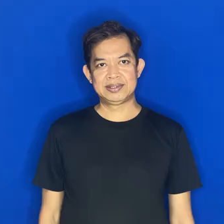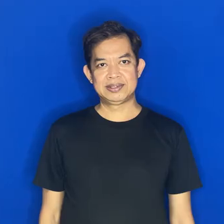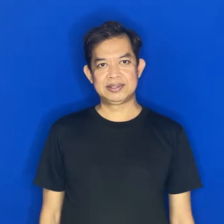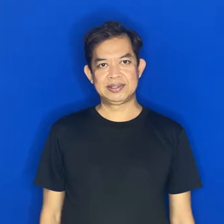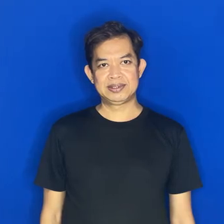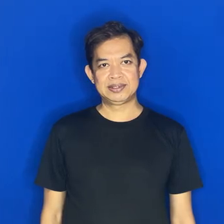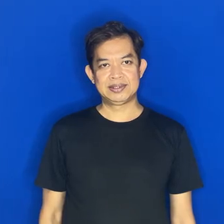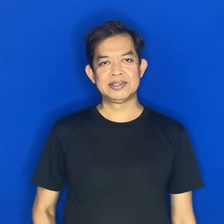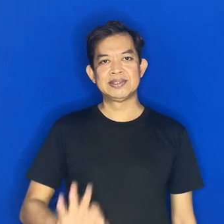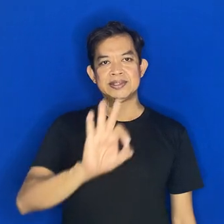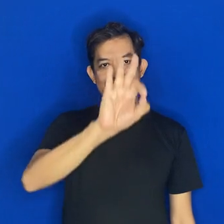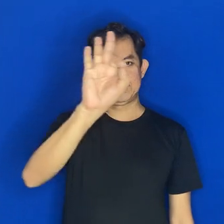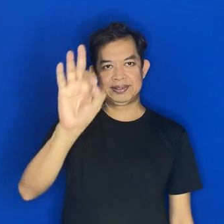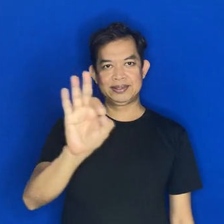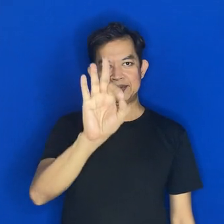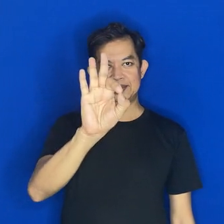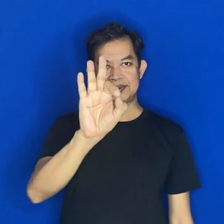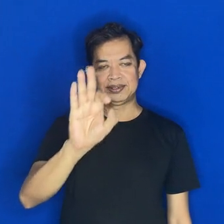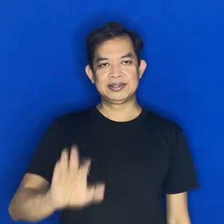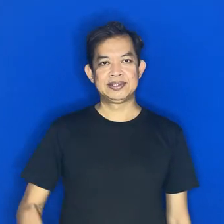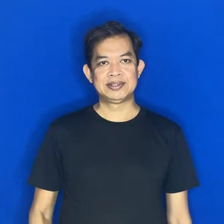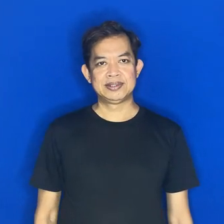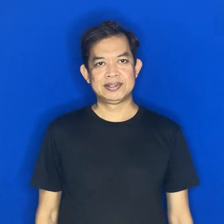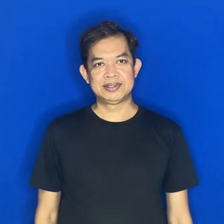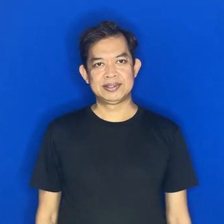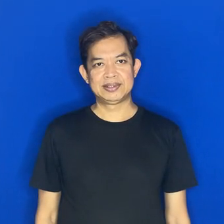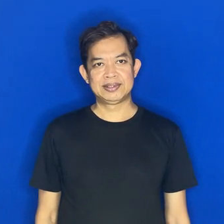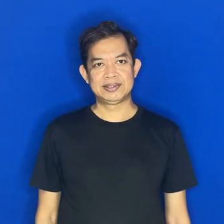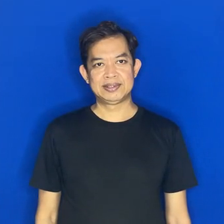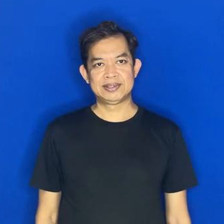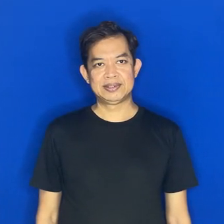friday